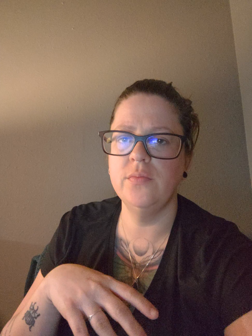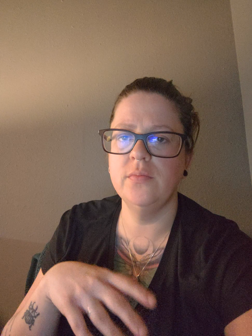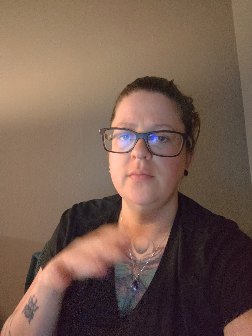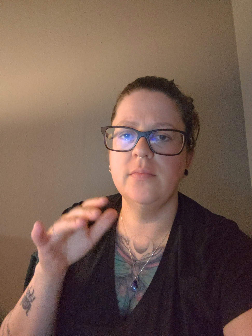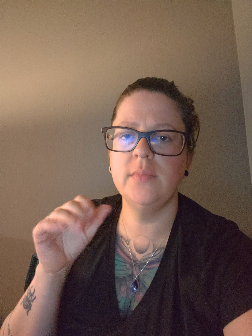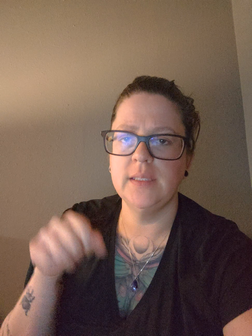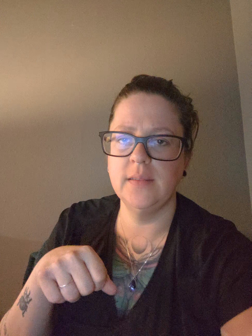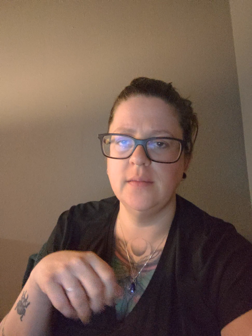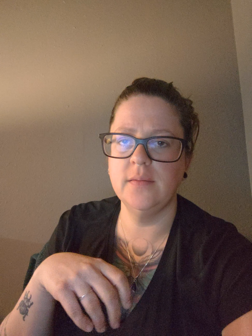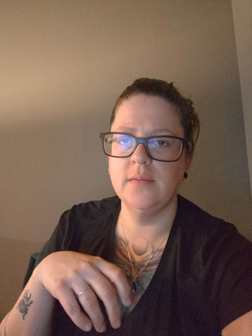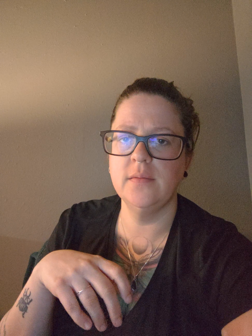yes